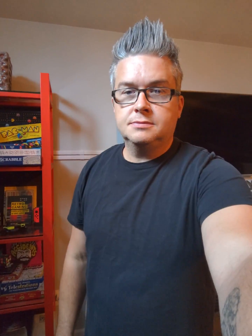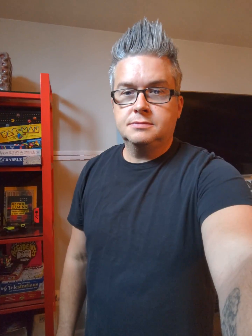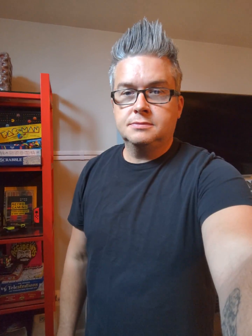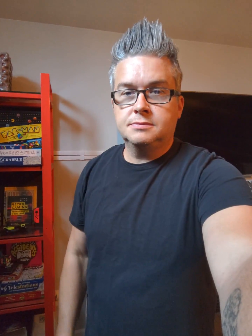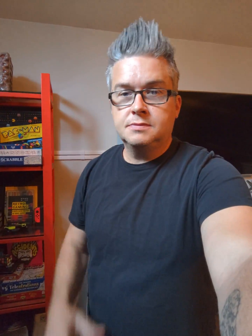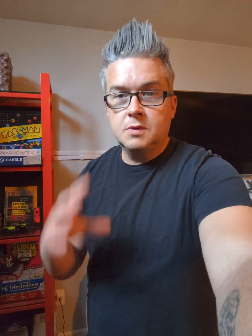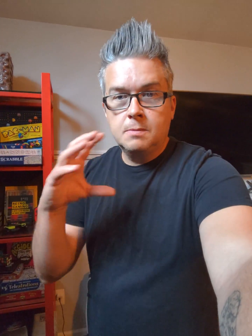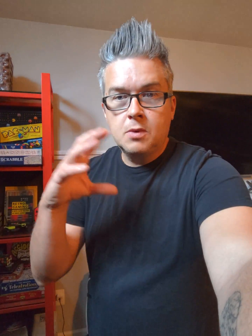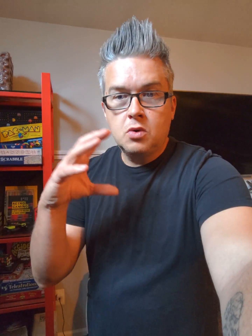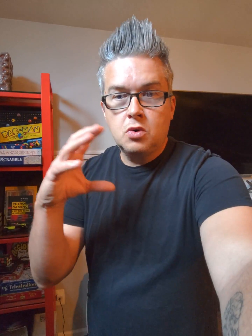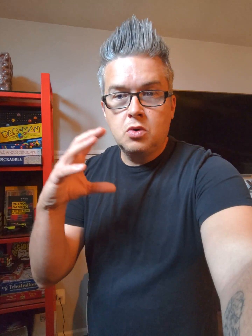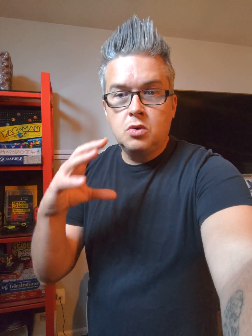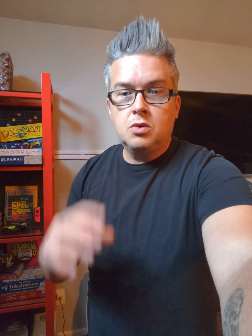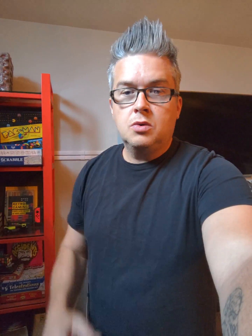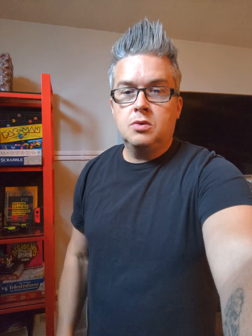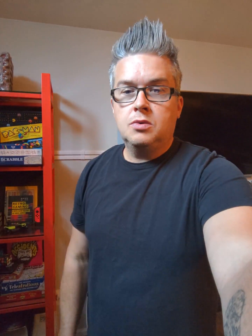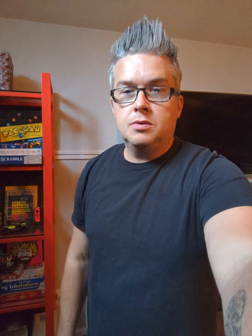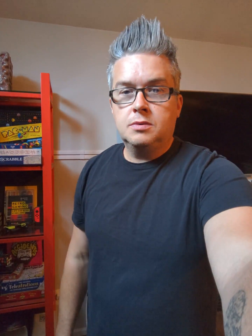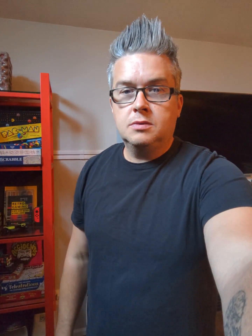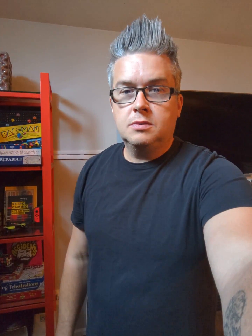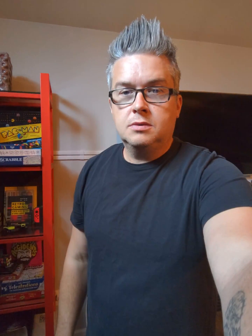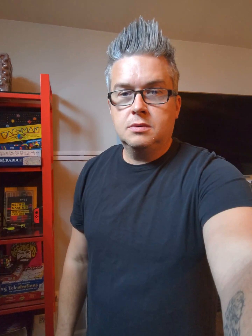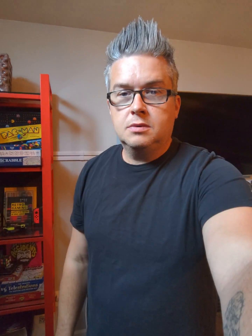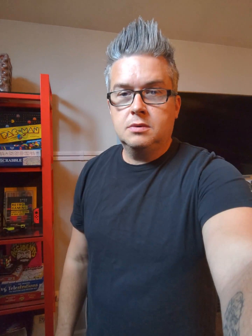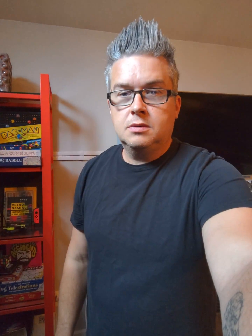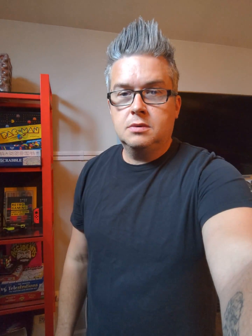ball